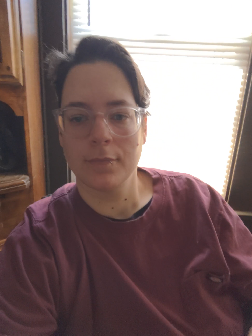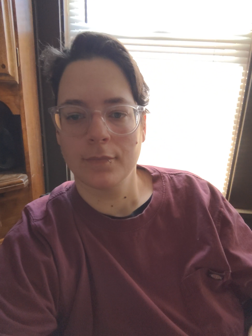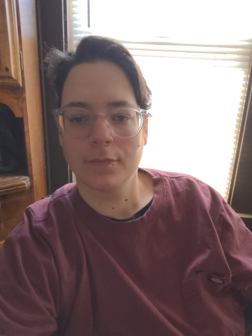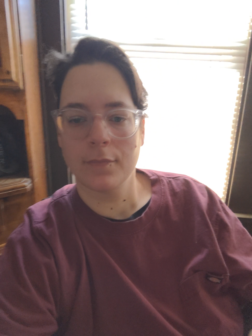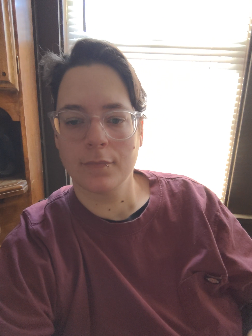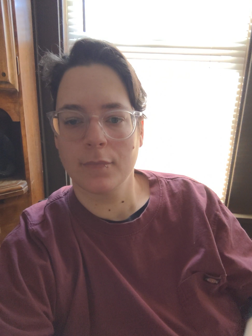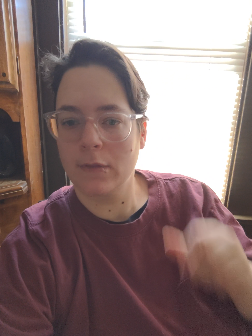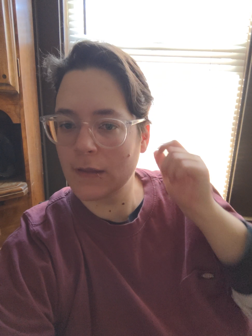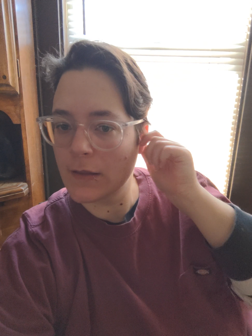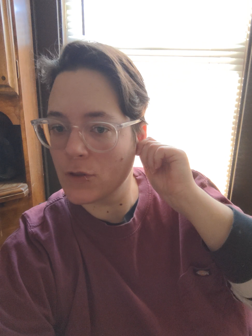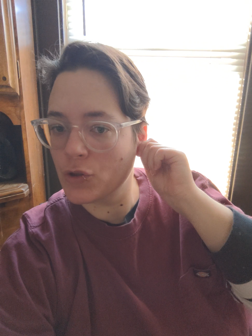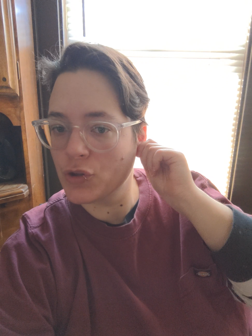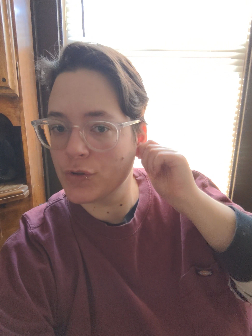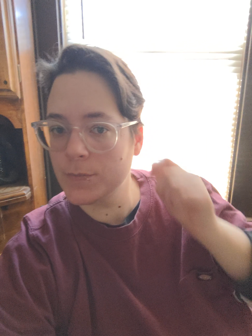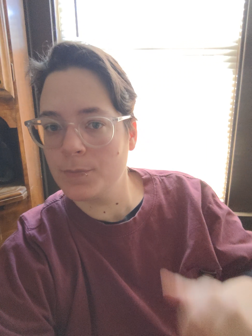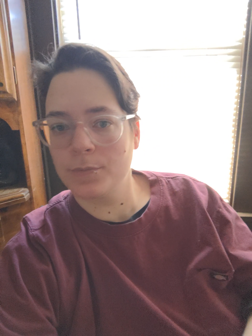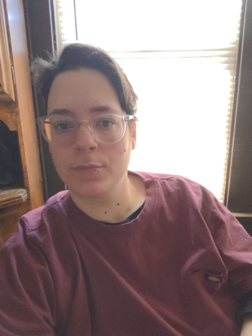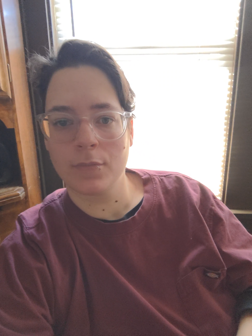ear